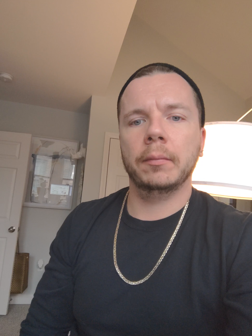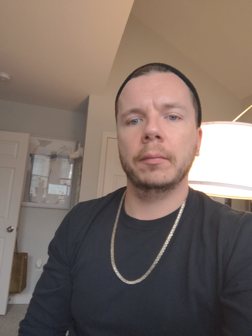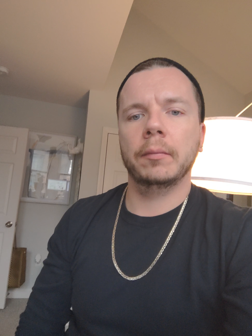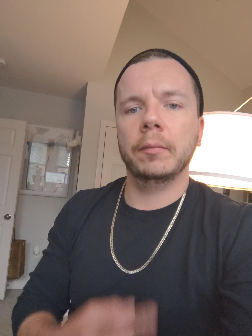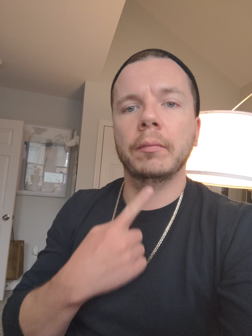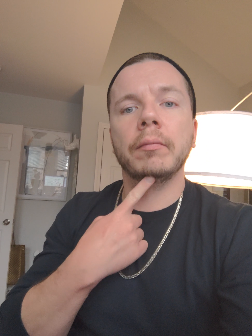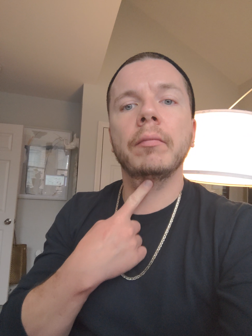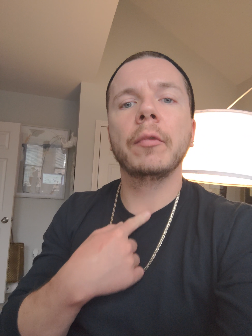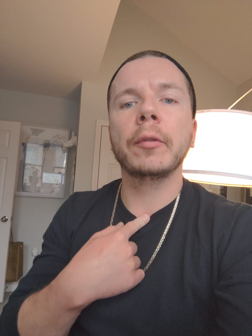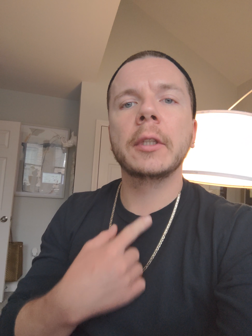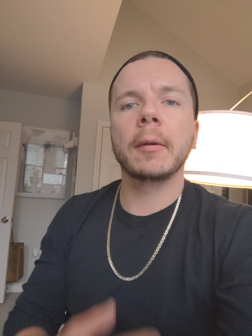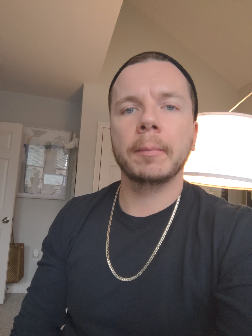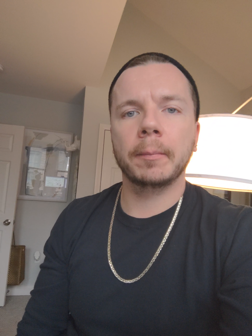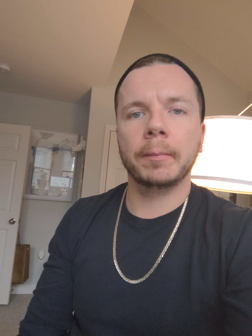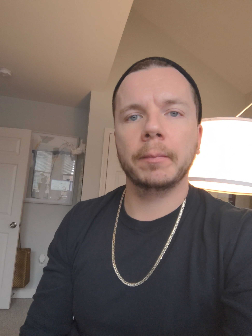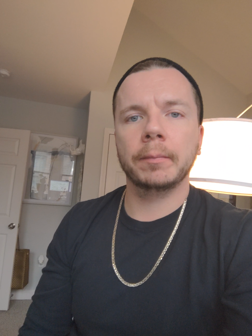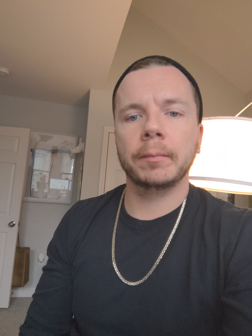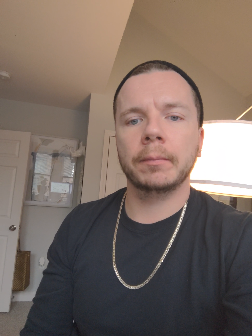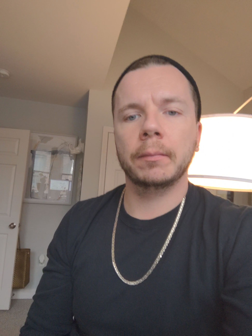thirsty